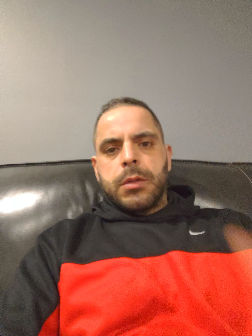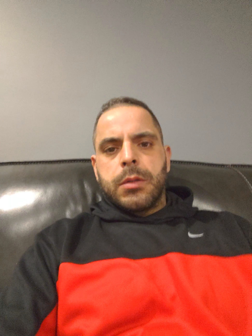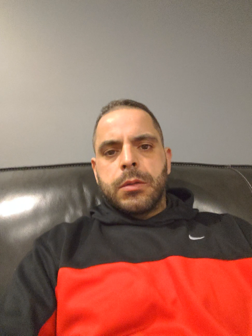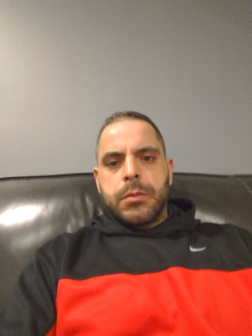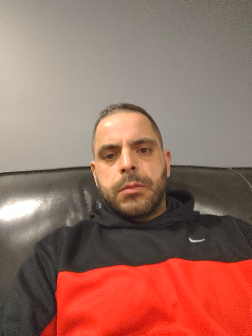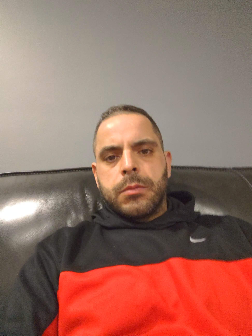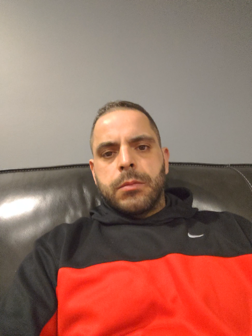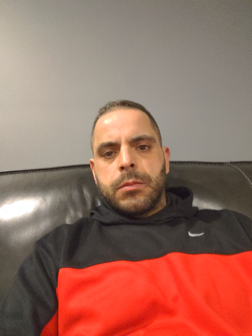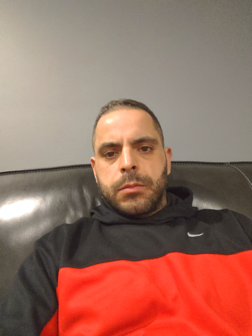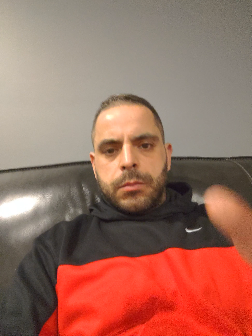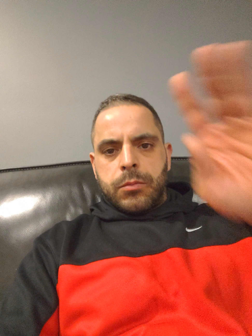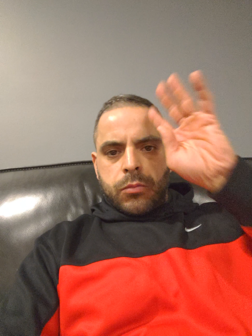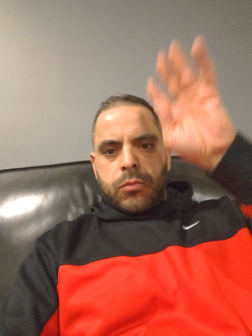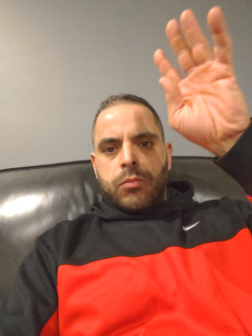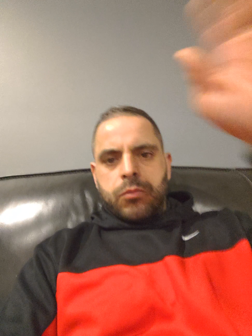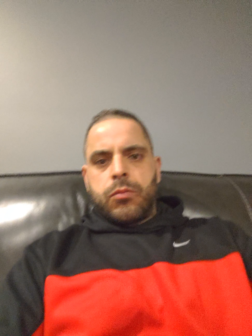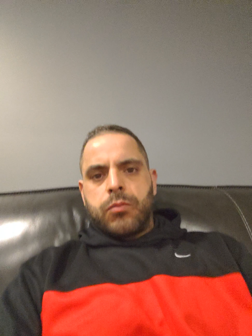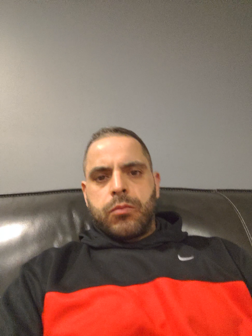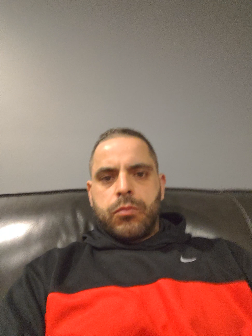pretend